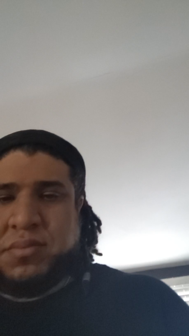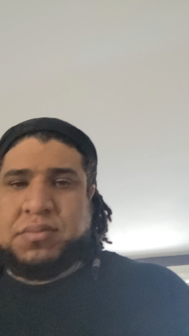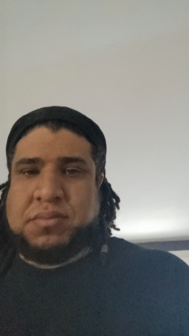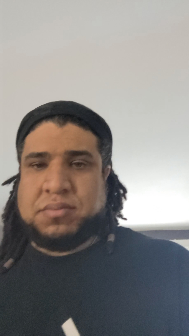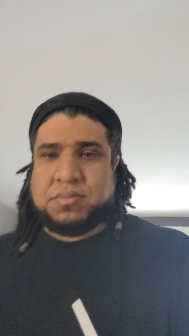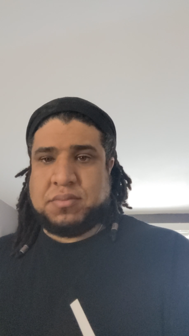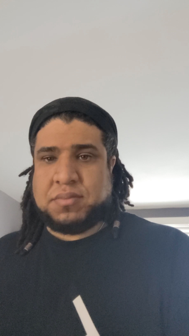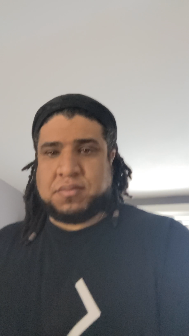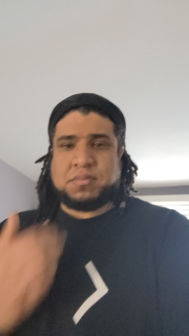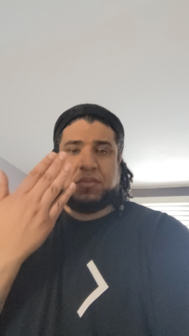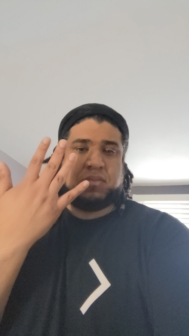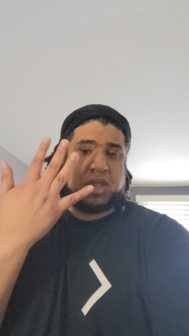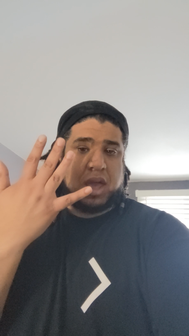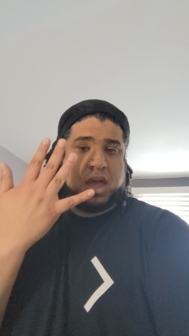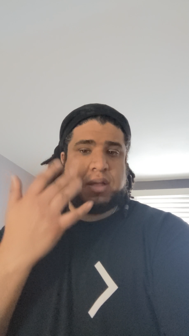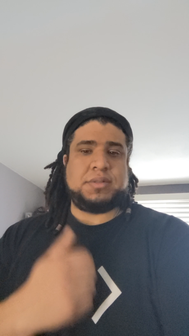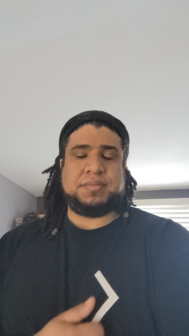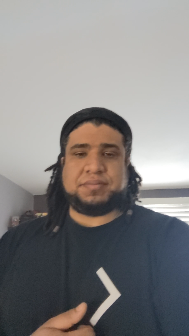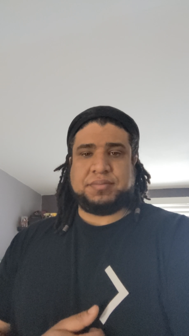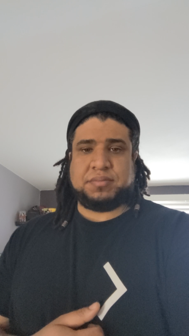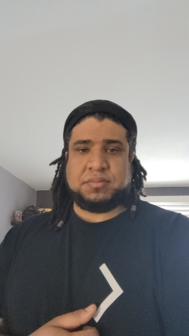hand